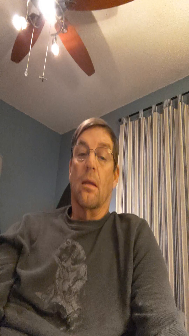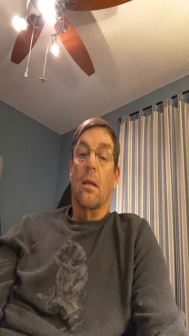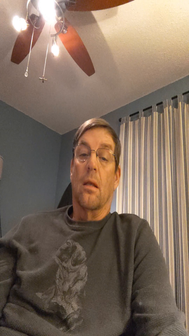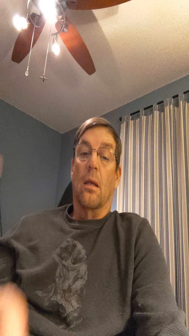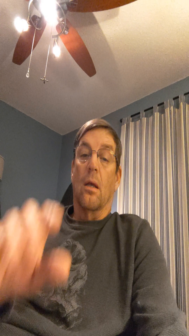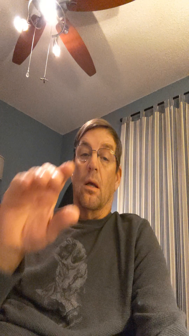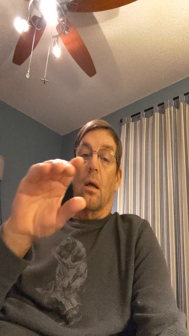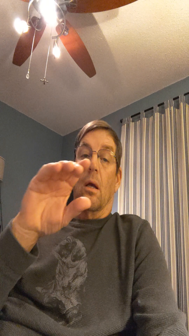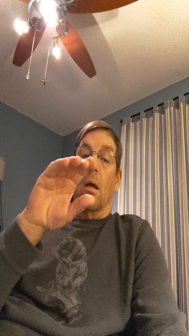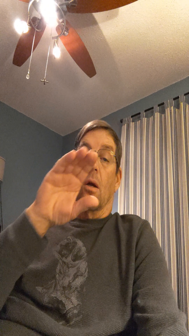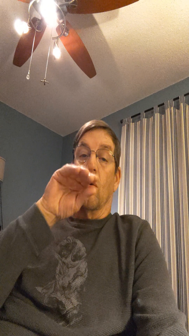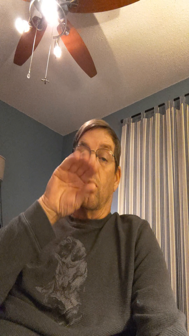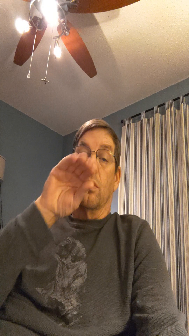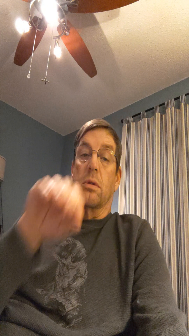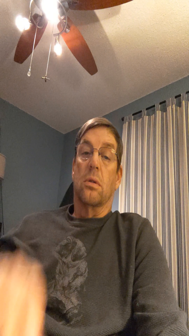goose